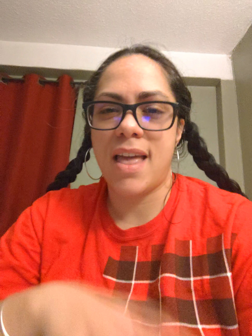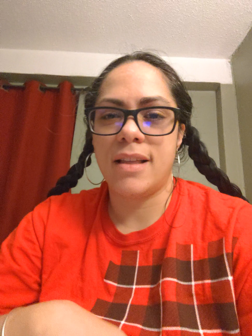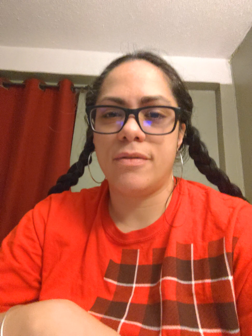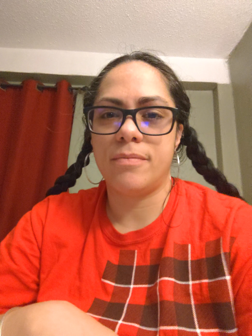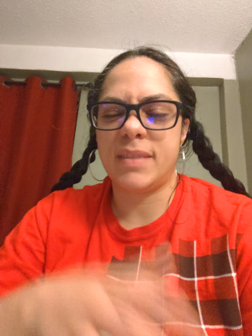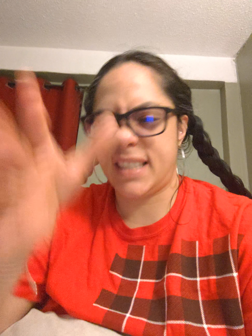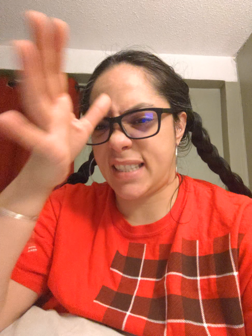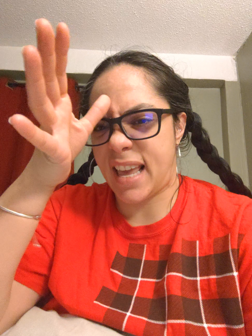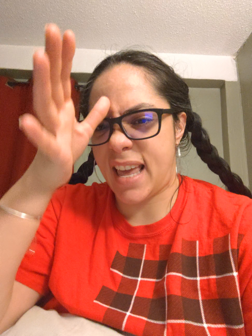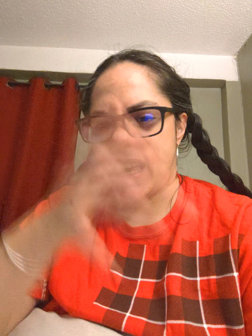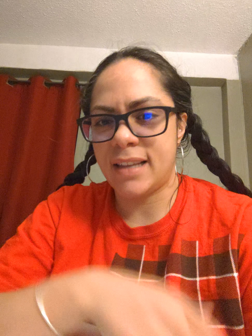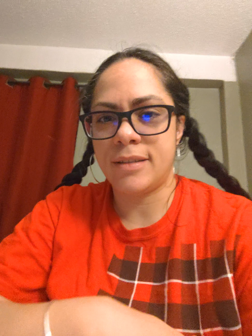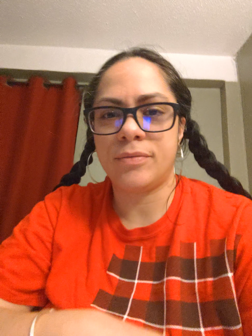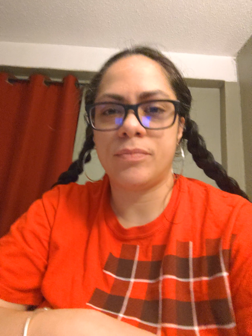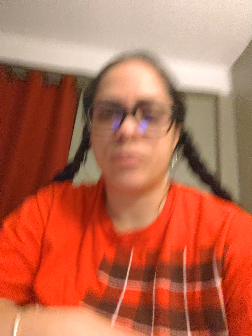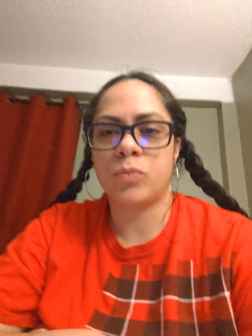dad